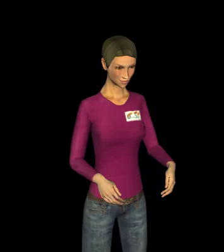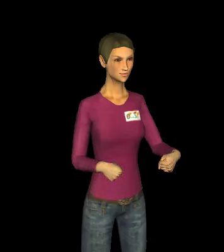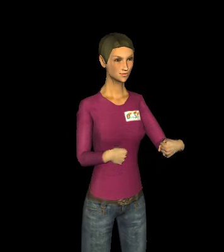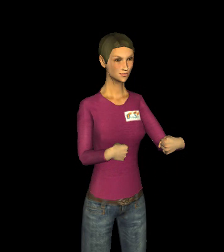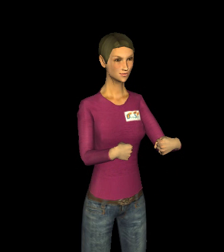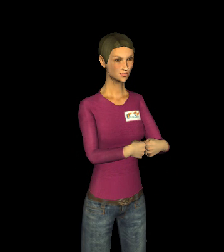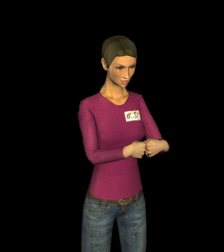حادث